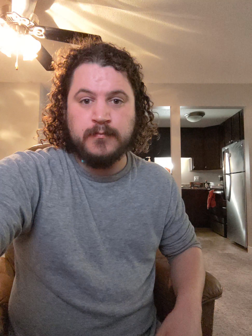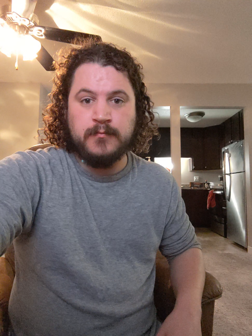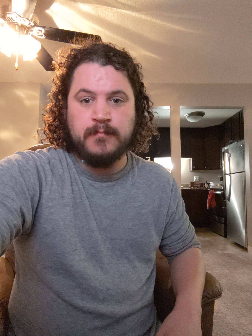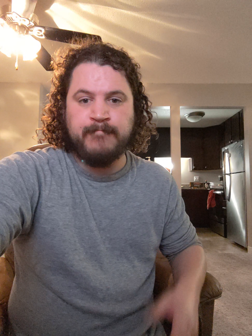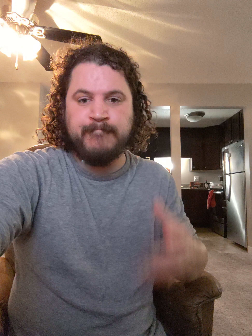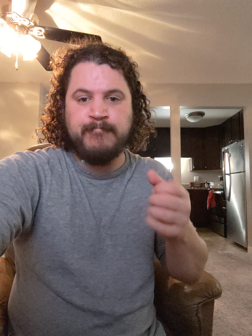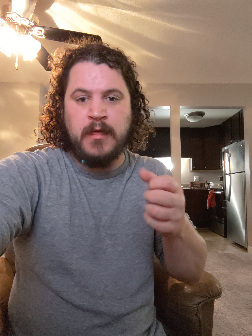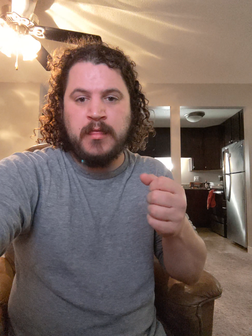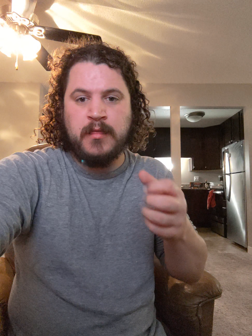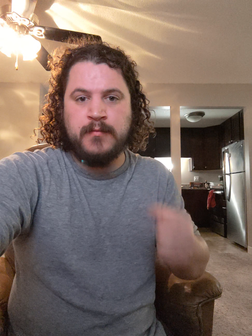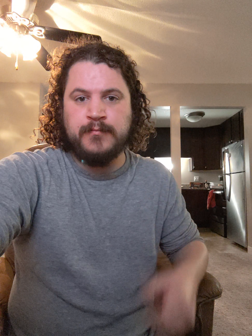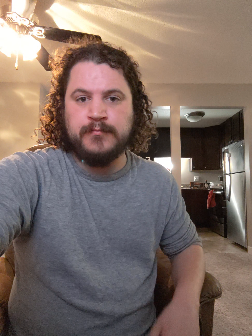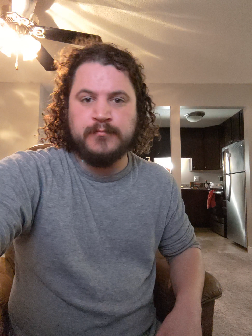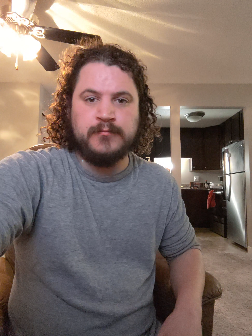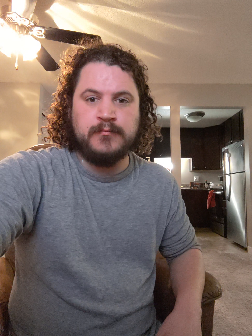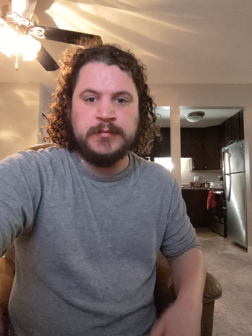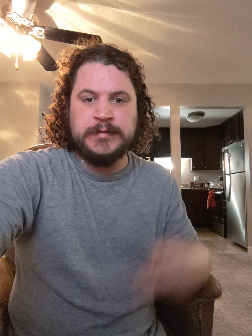milk